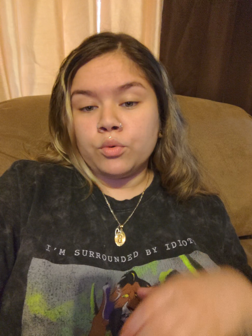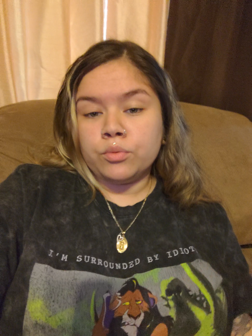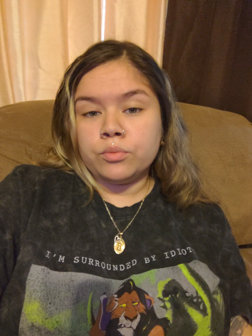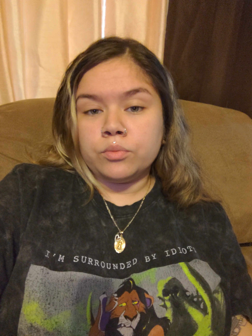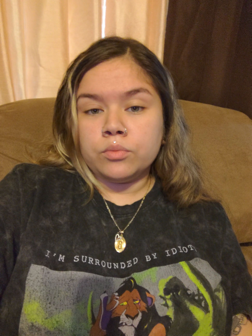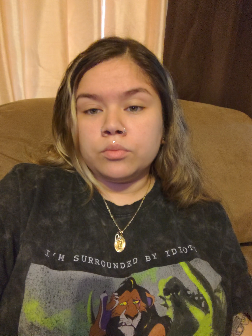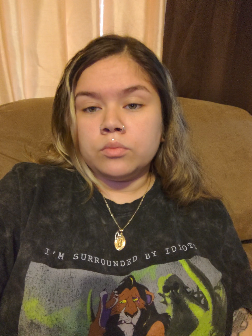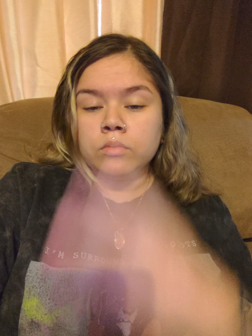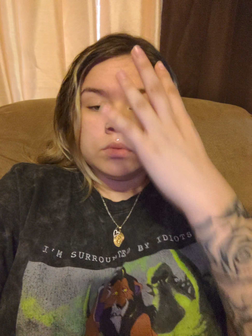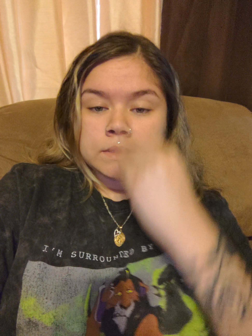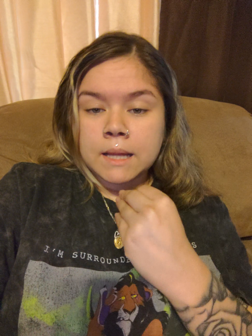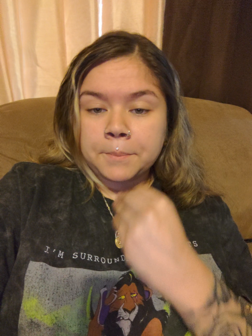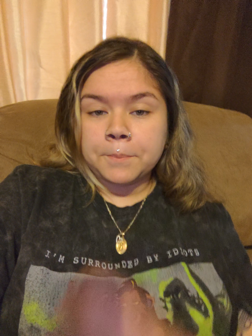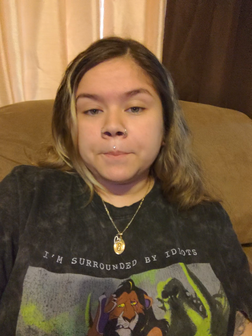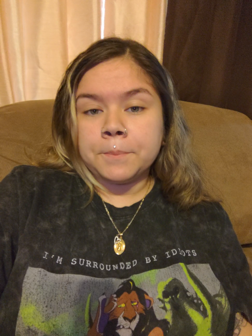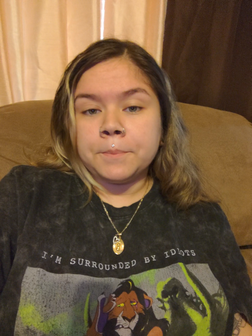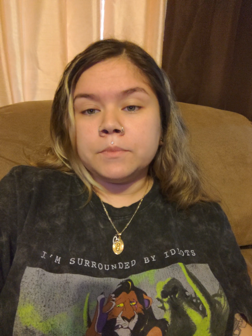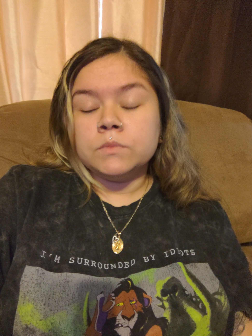asleep